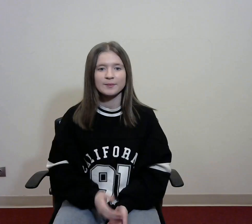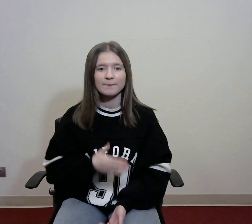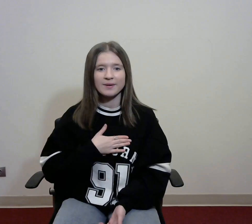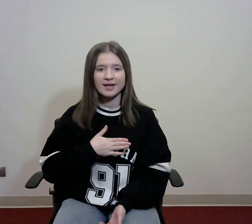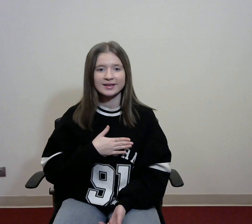mən